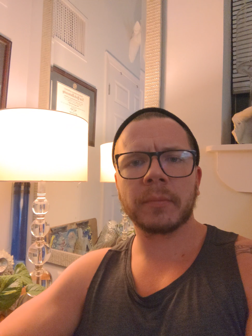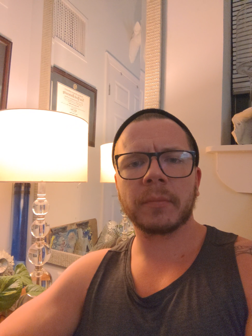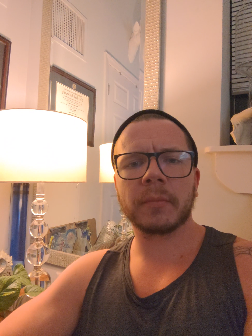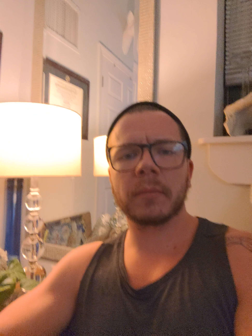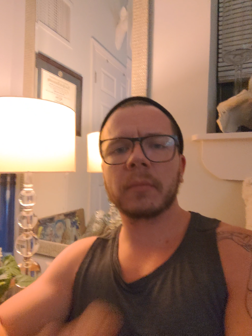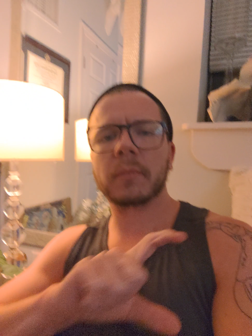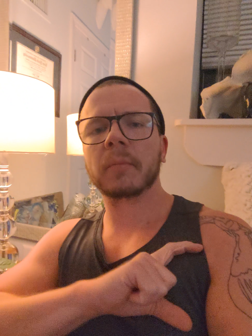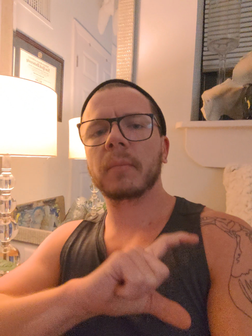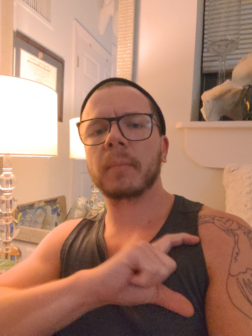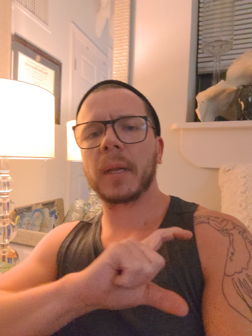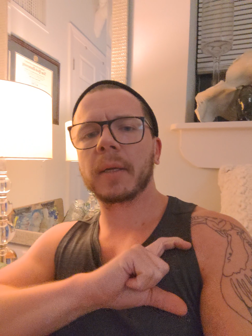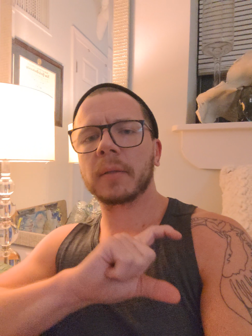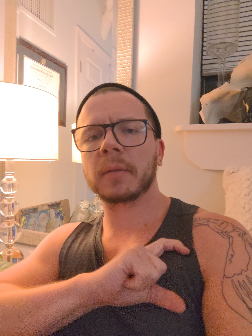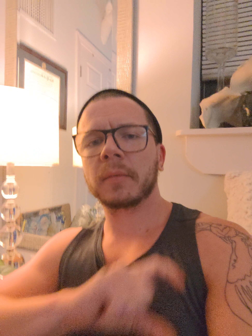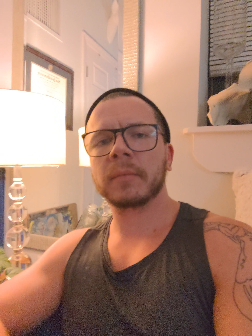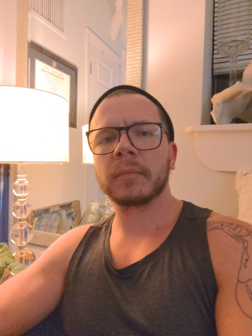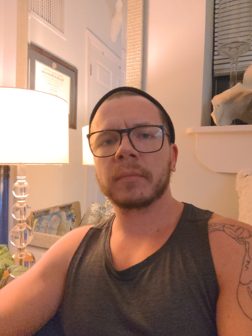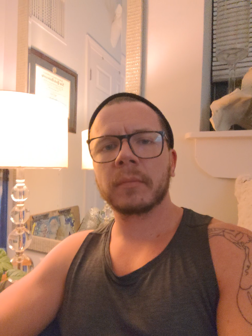police